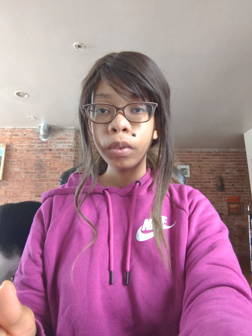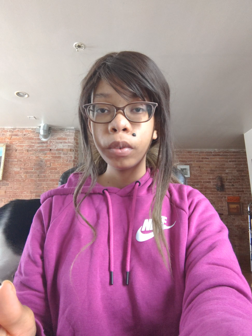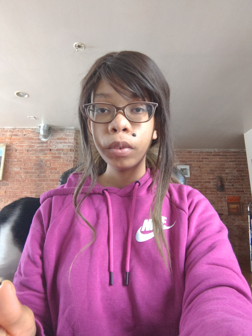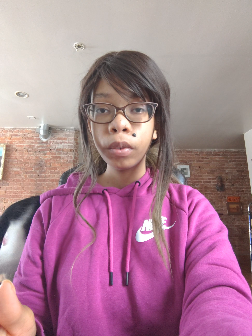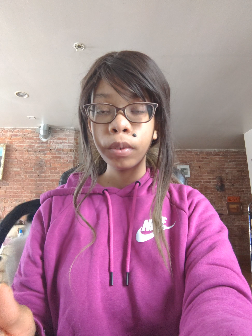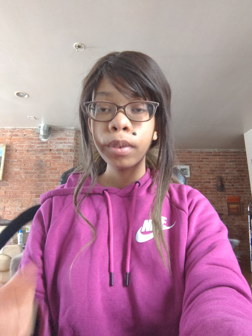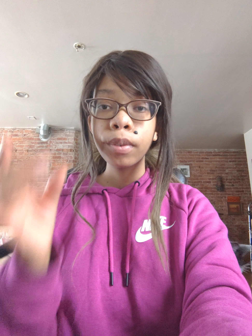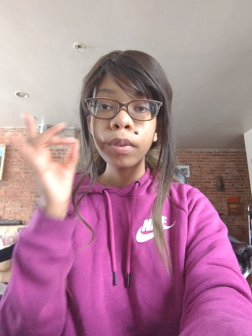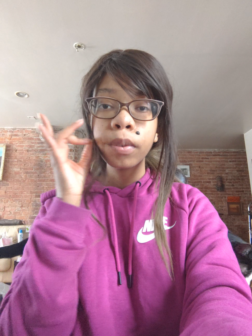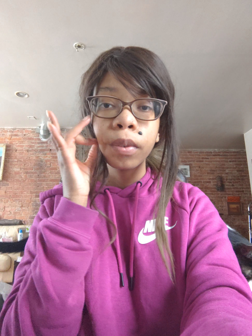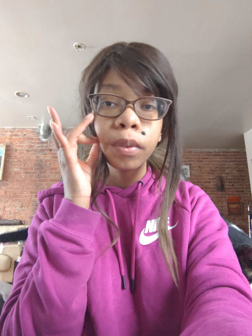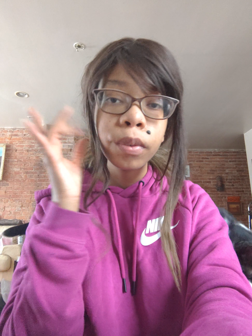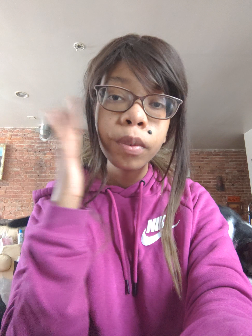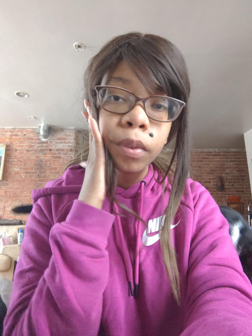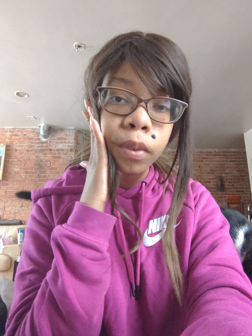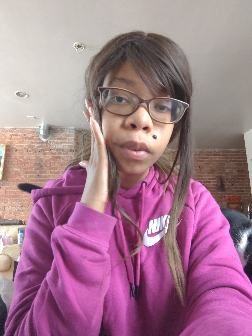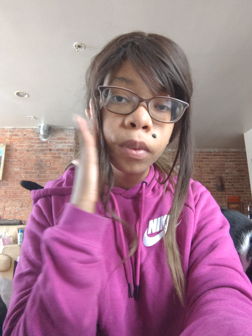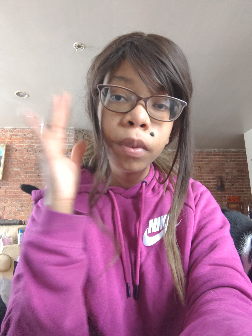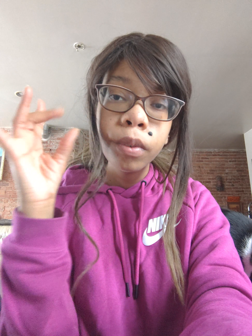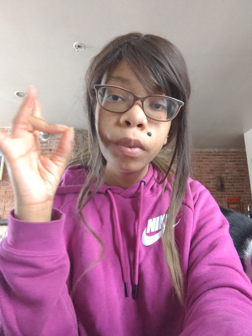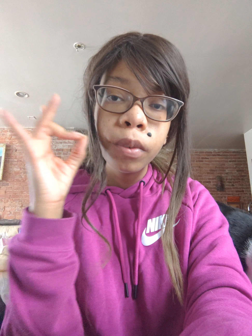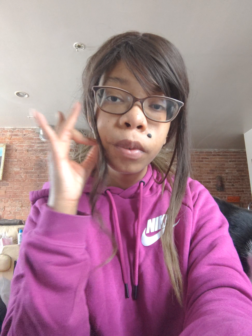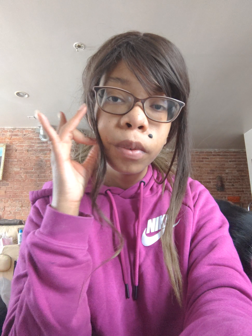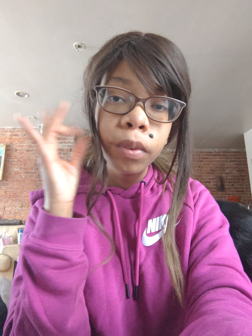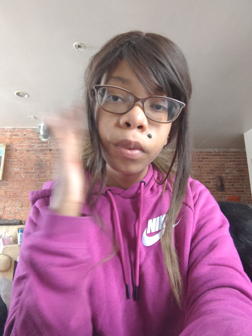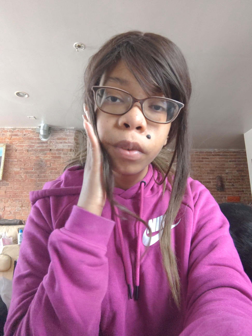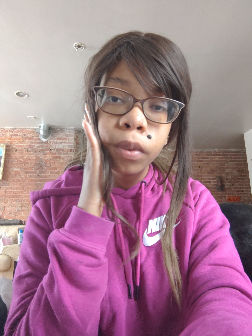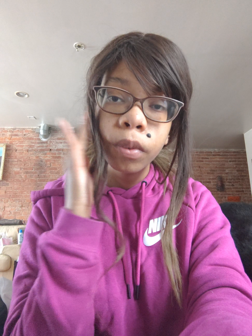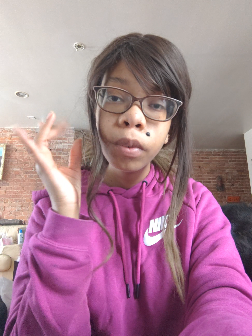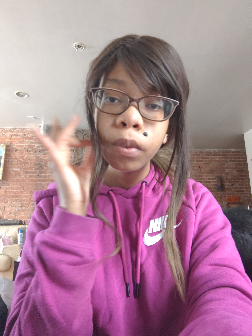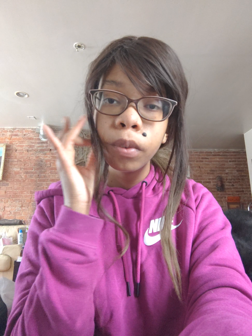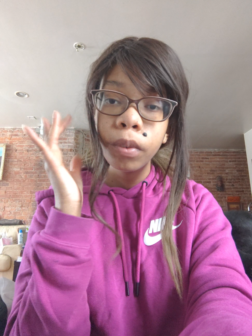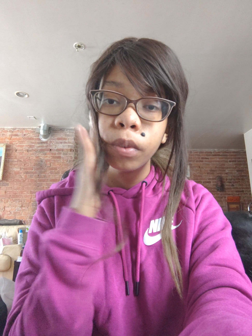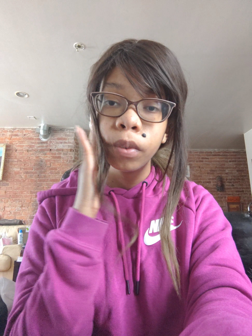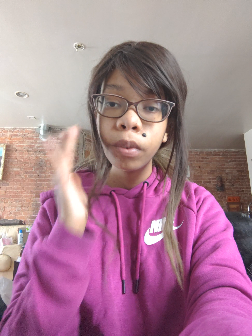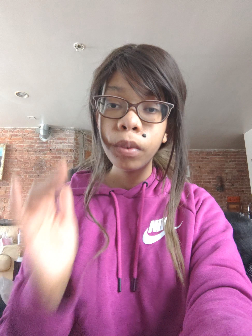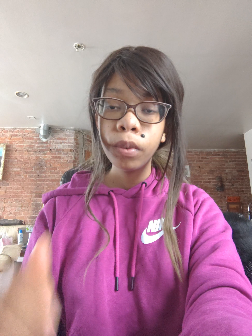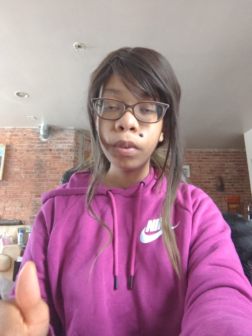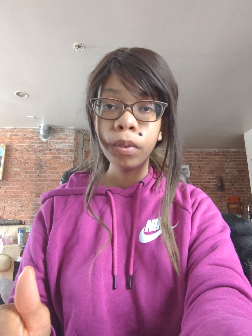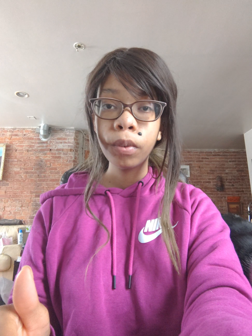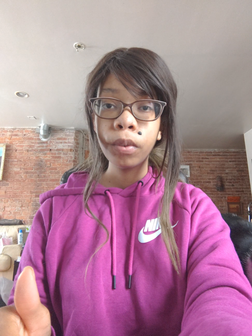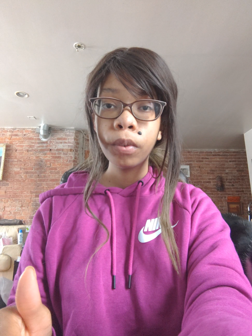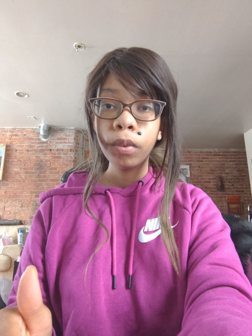bee